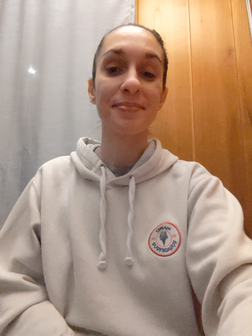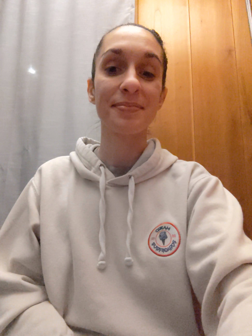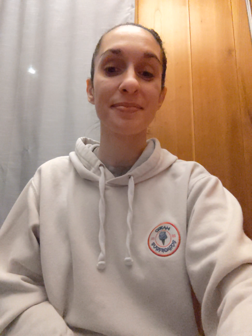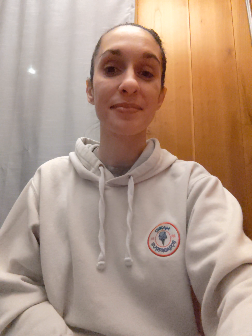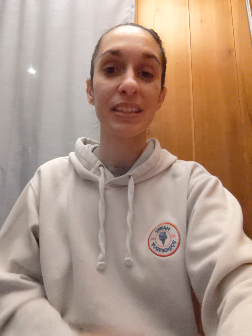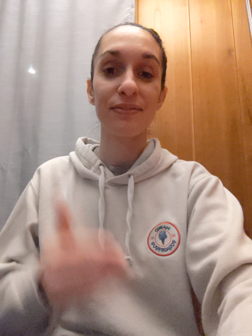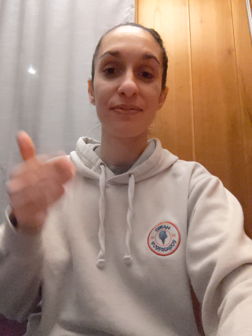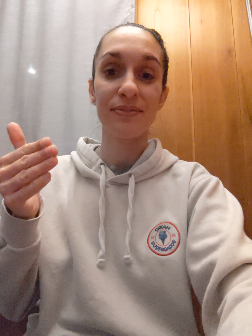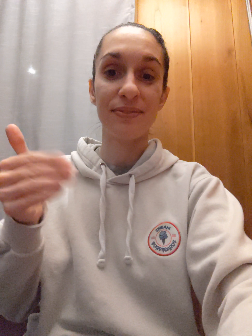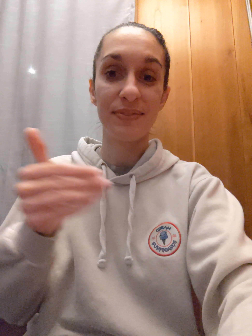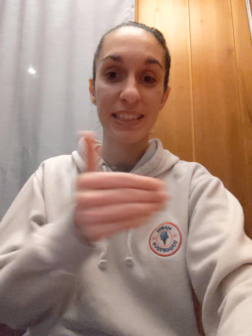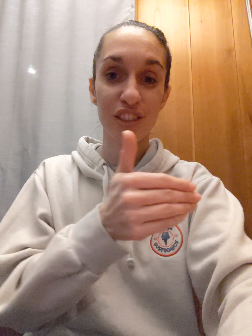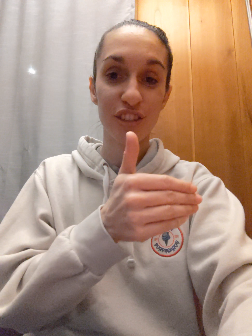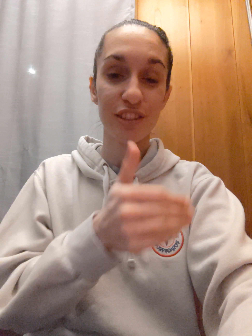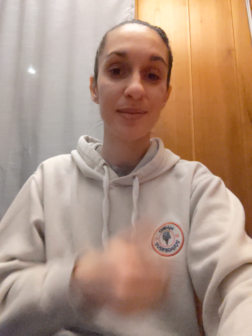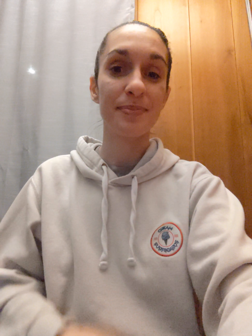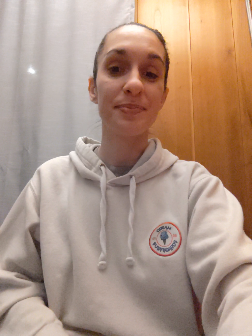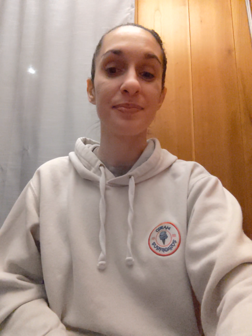fish